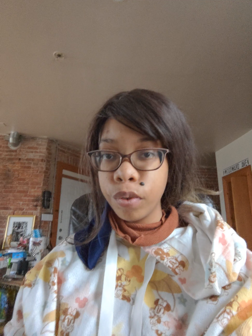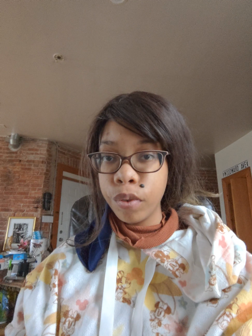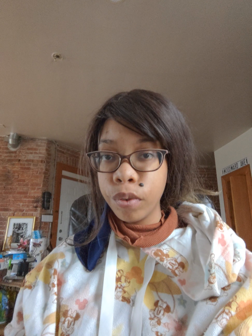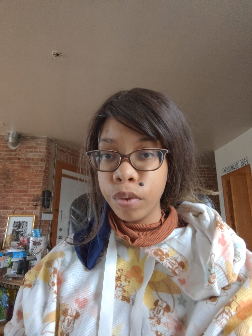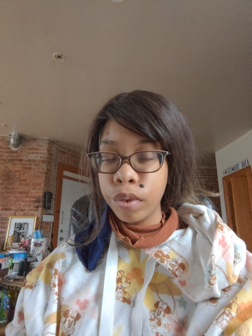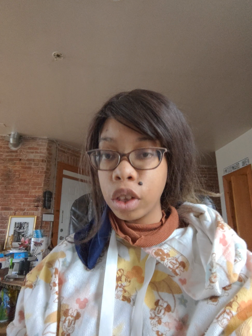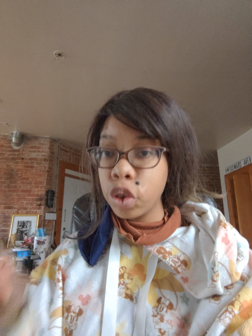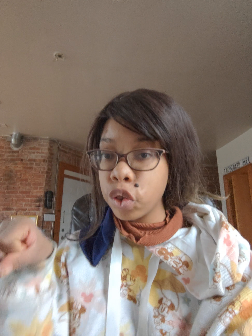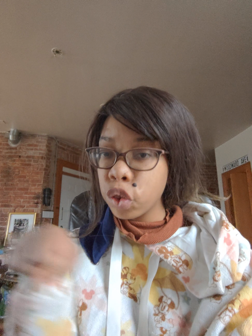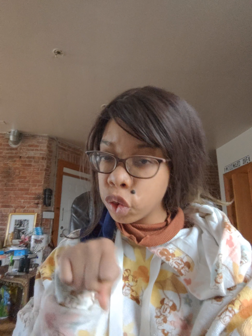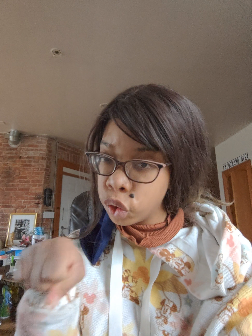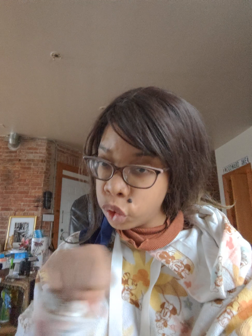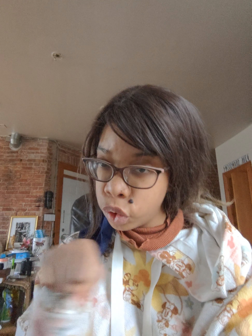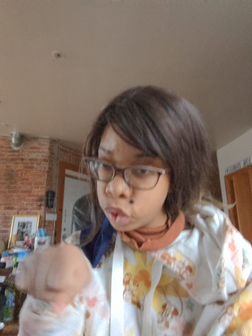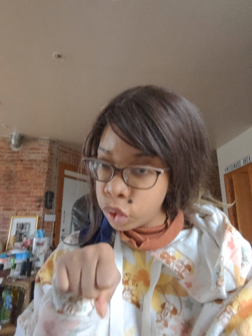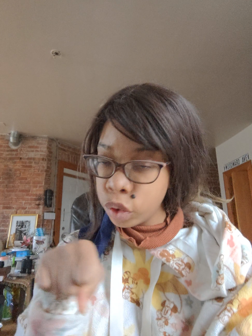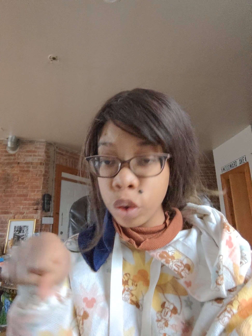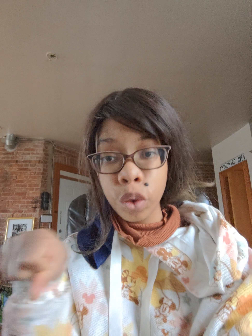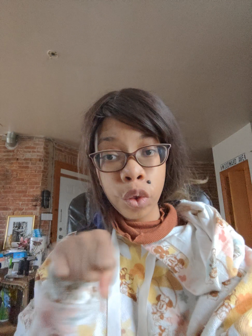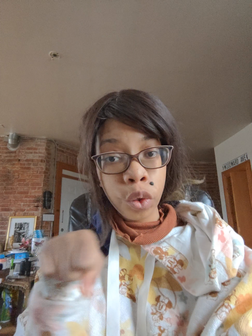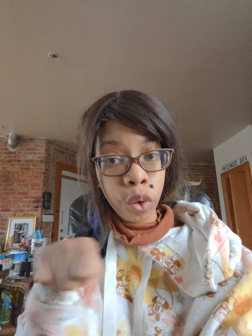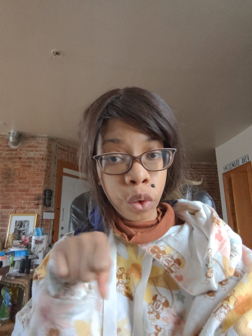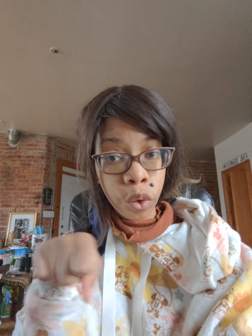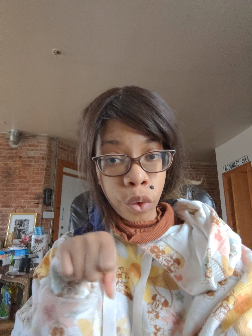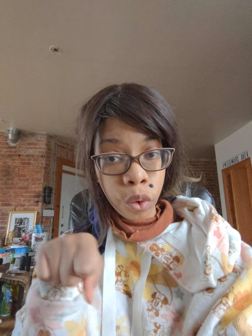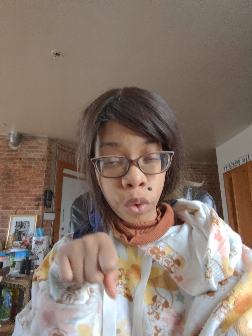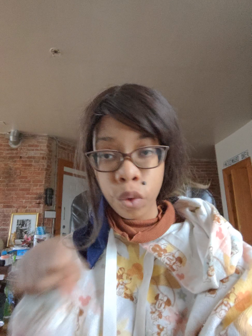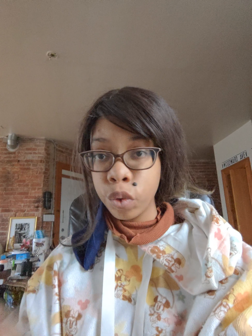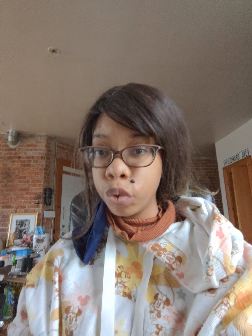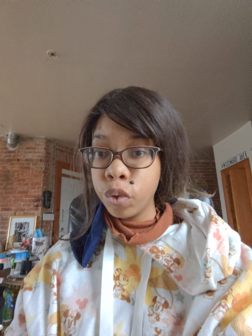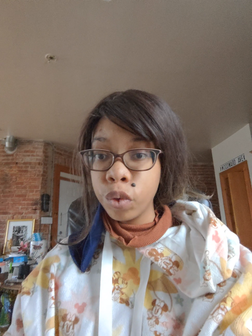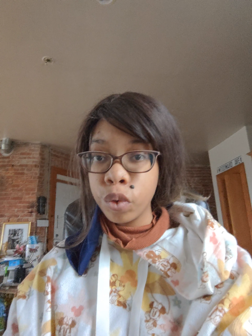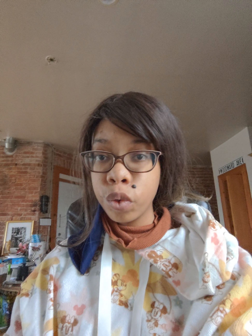shoe